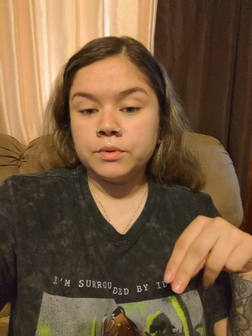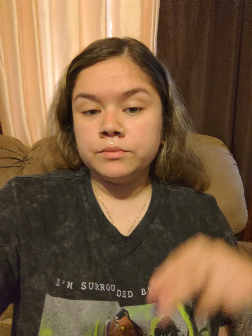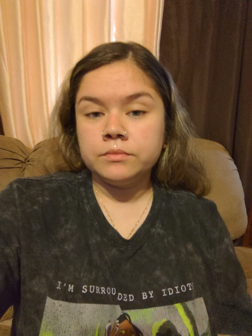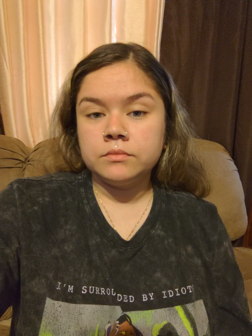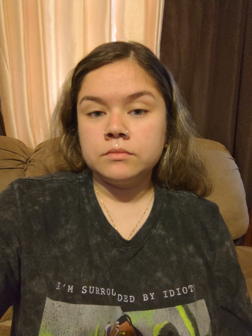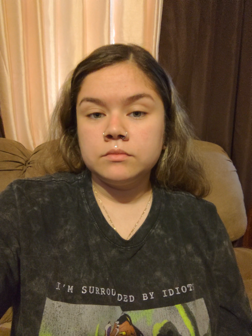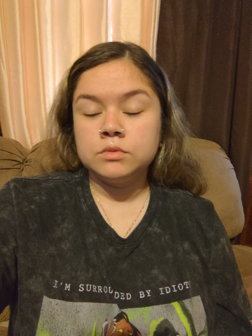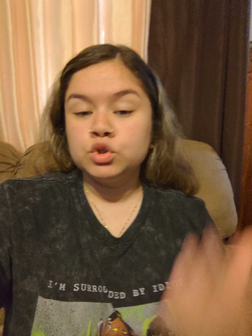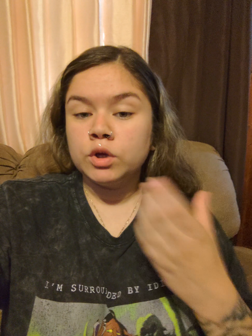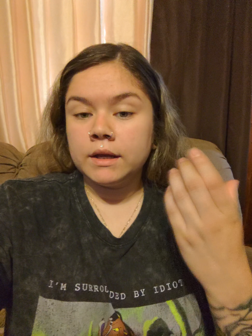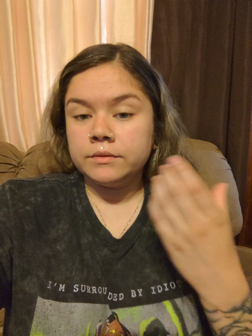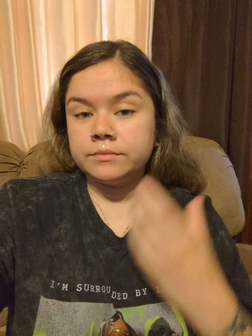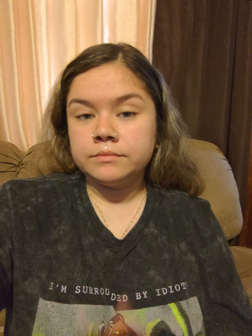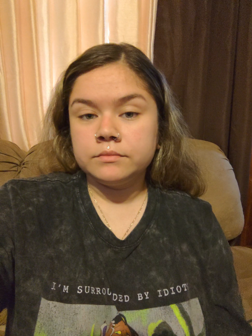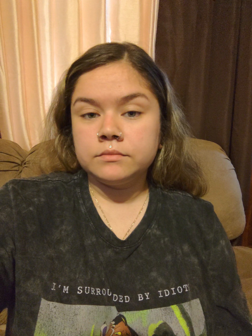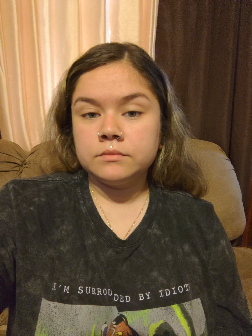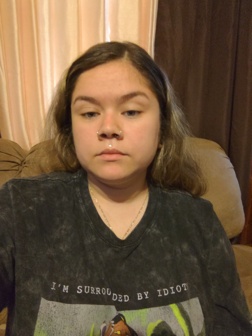shake